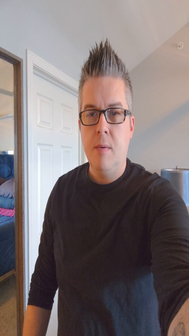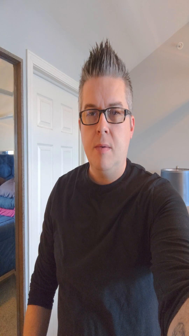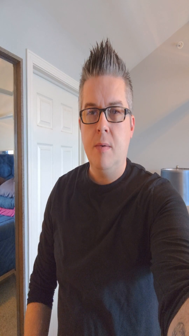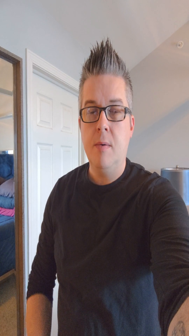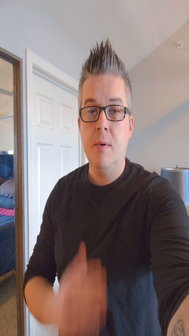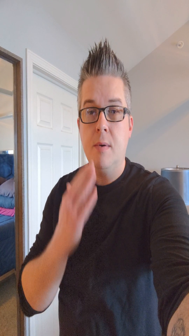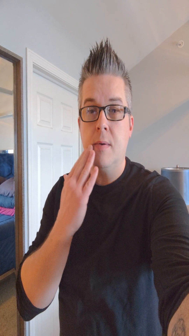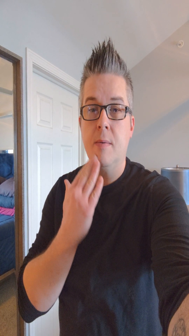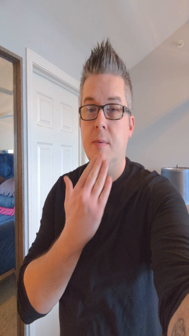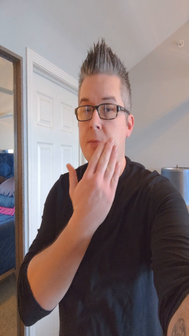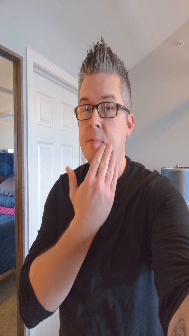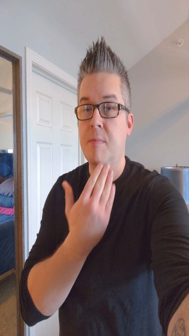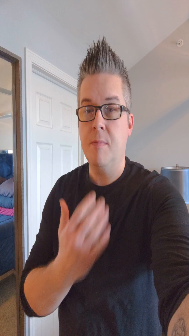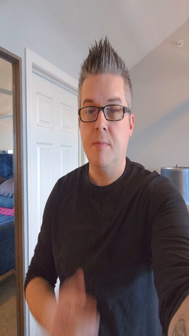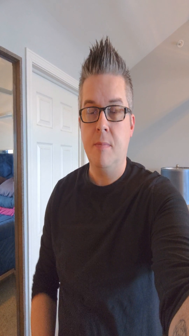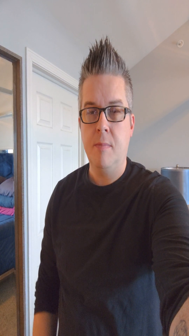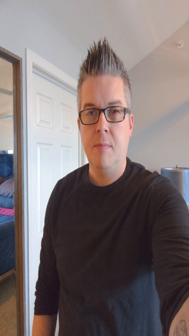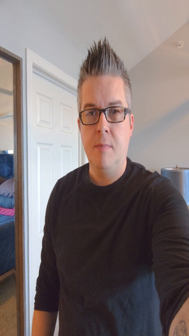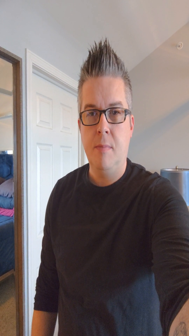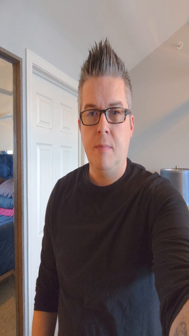napkin